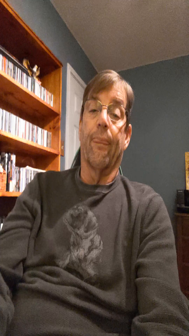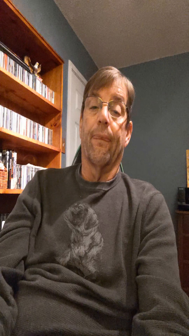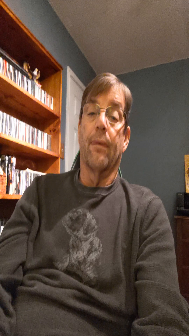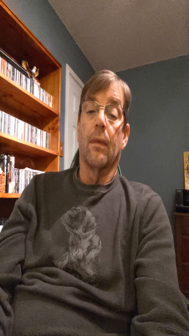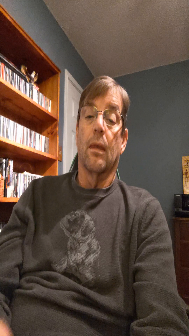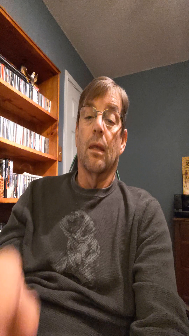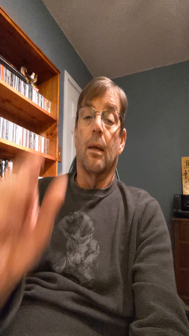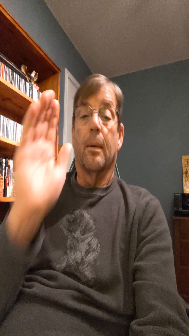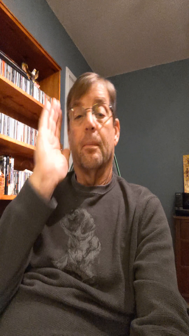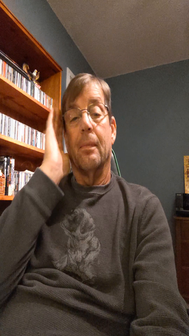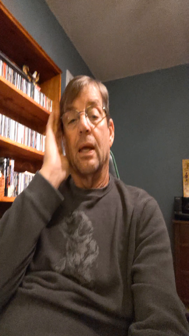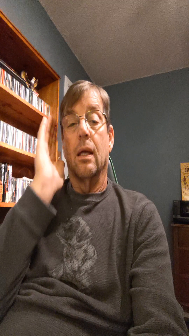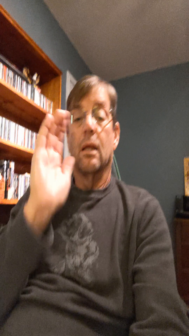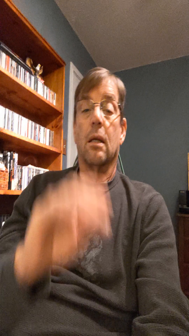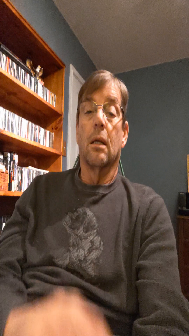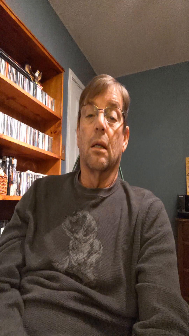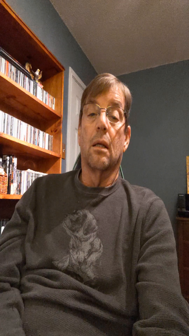bed